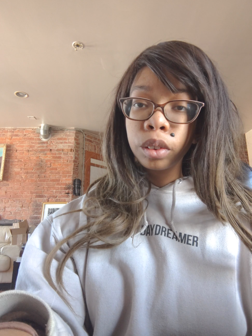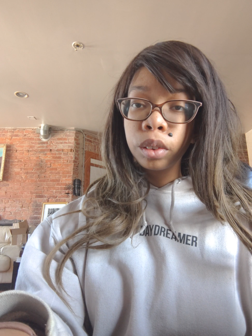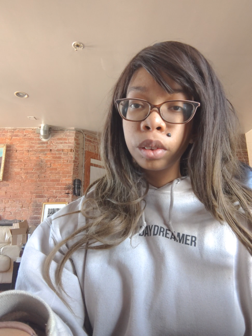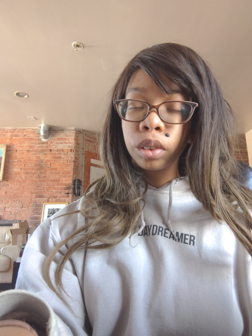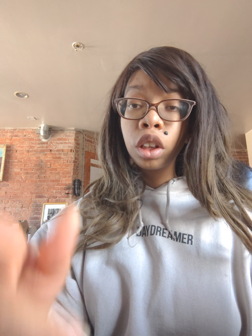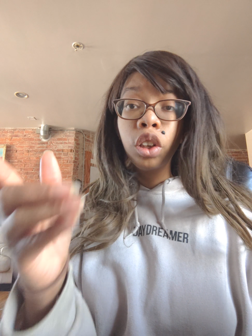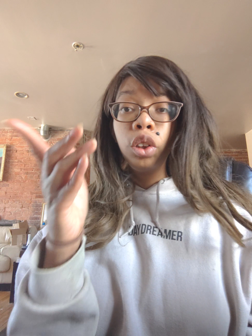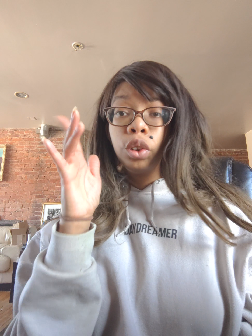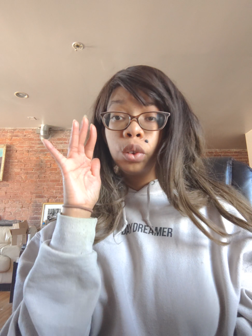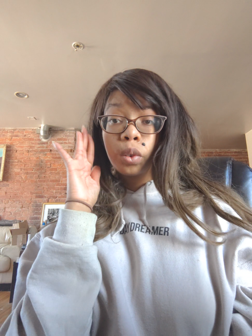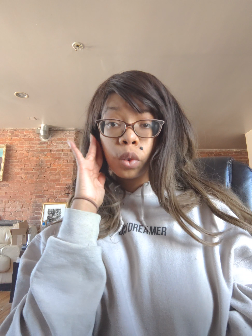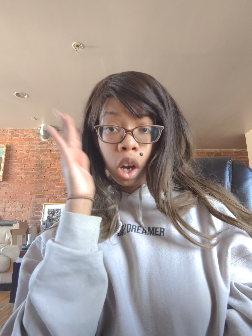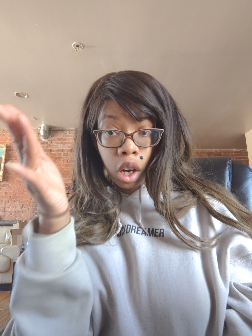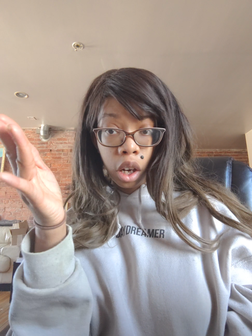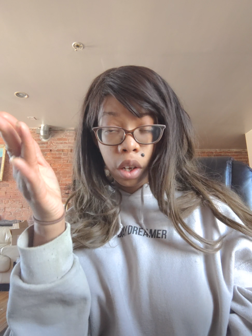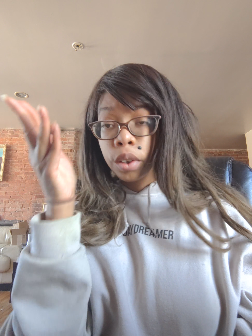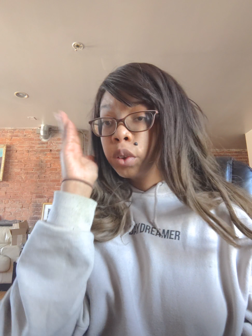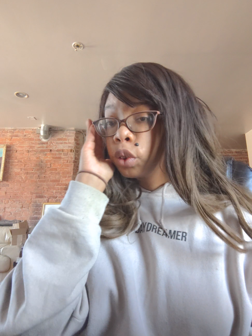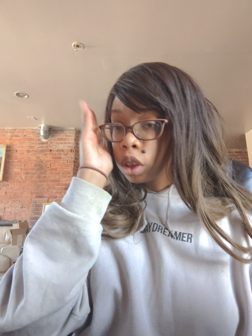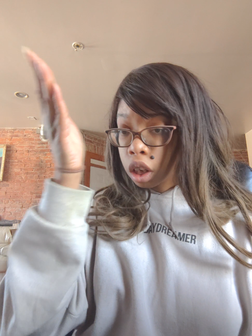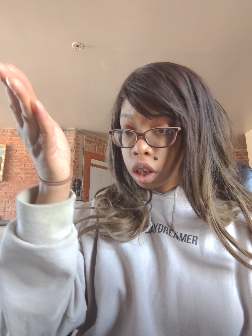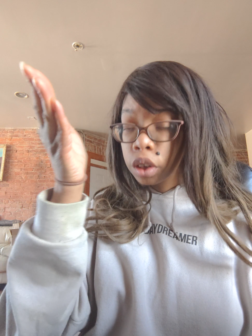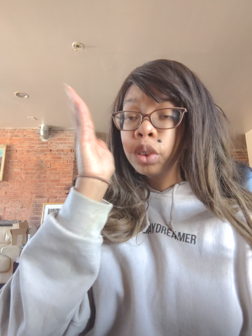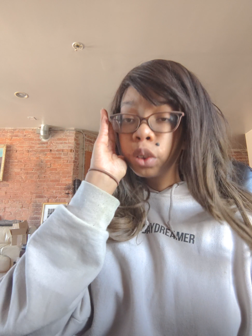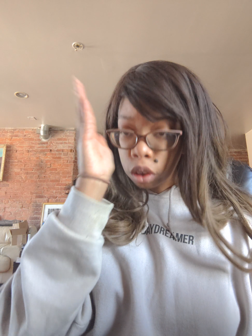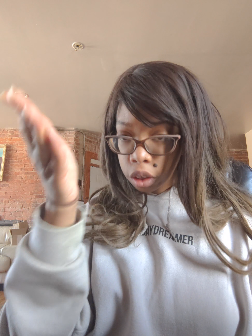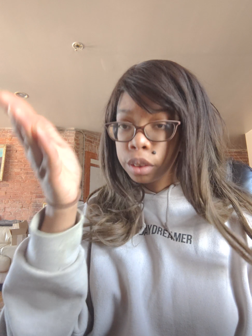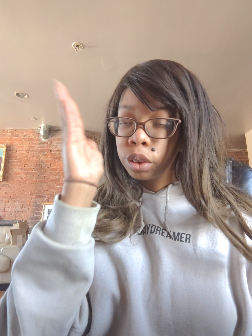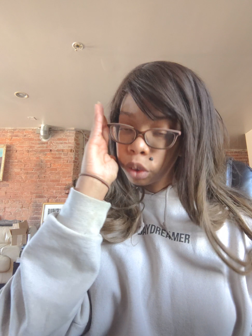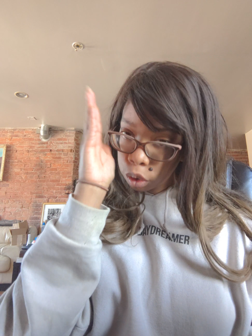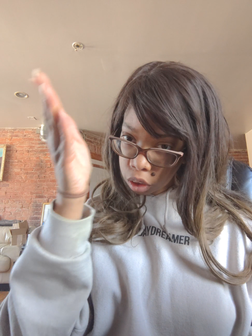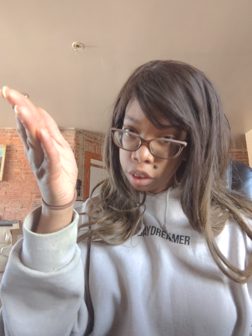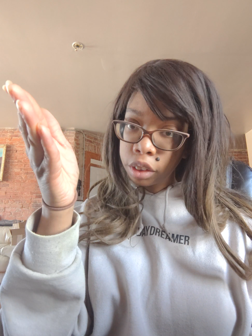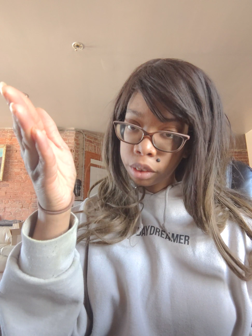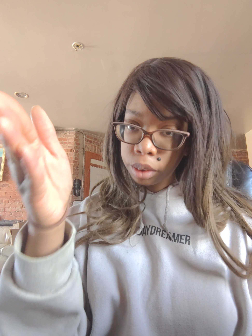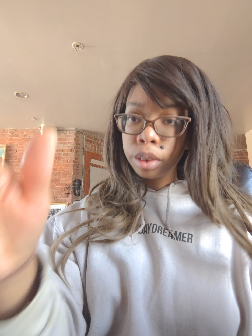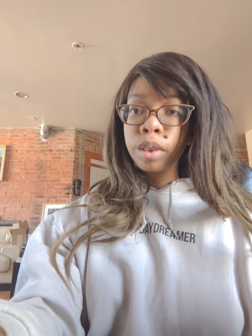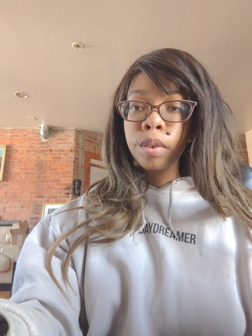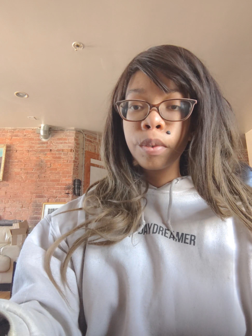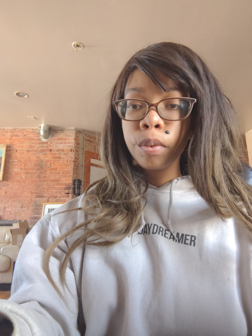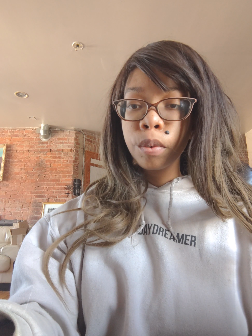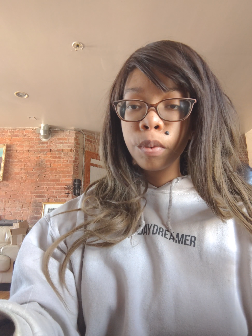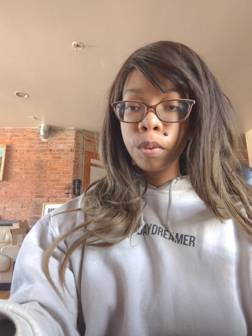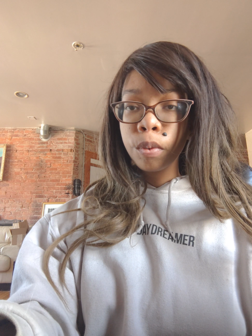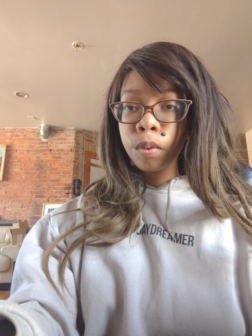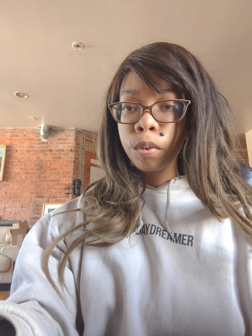will